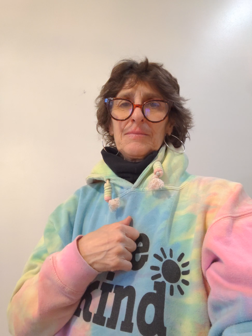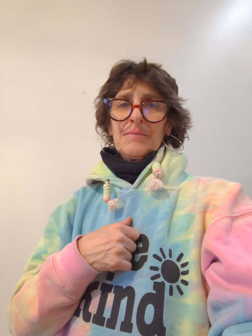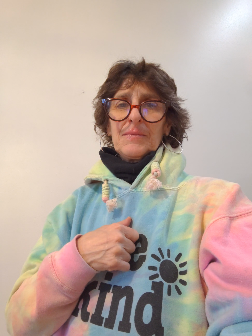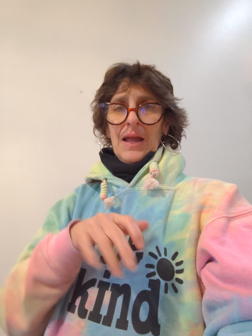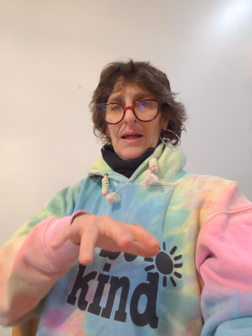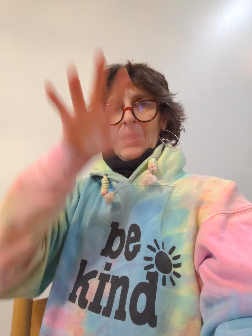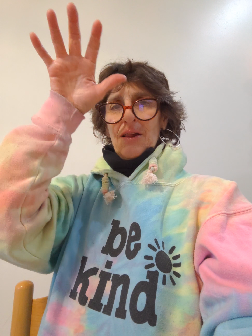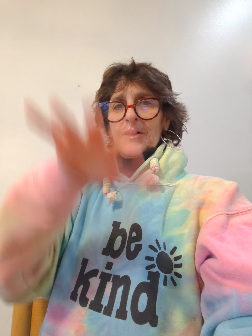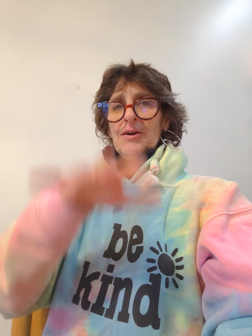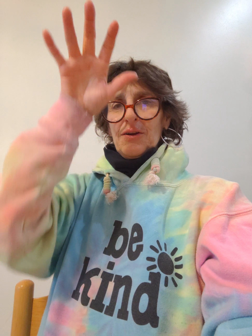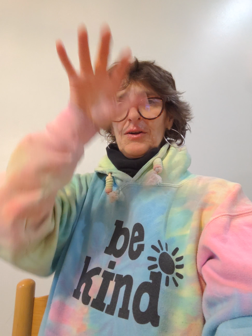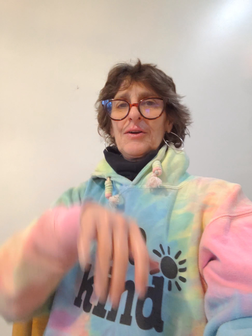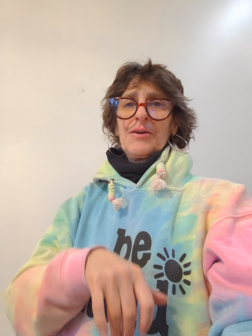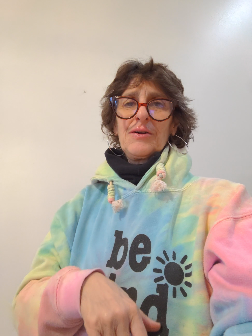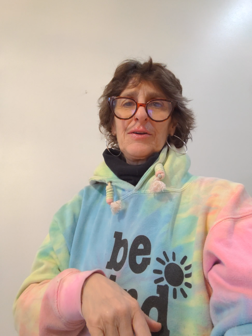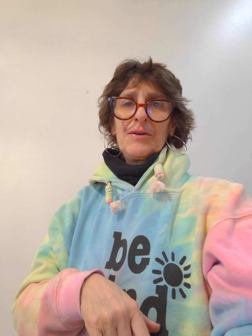alligator